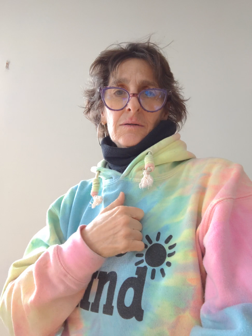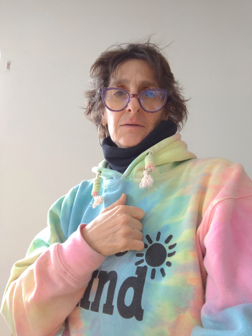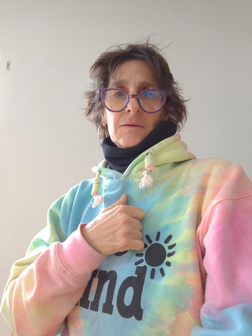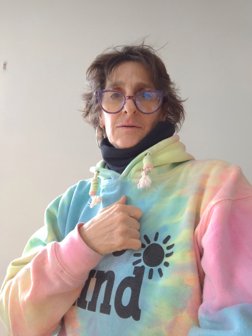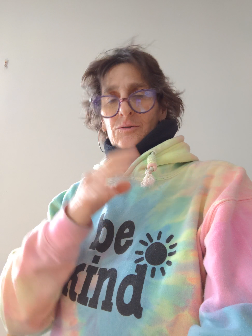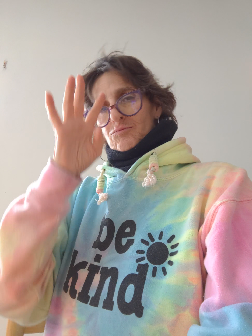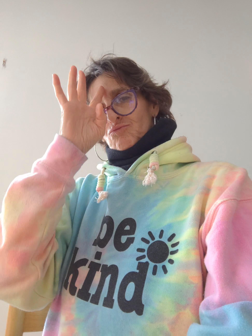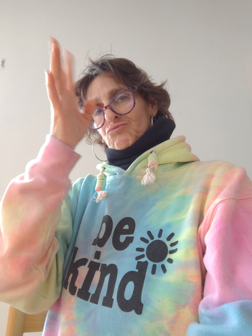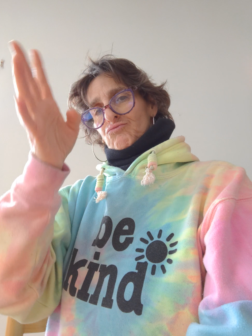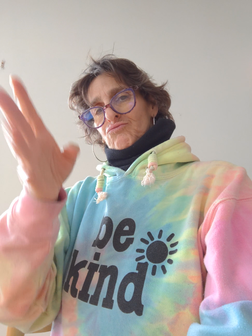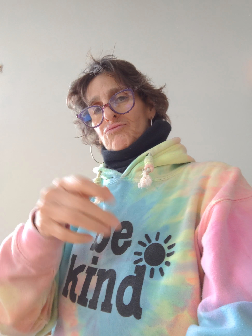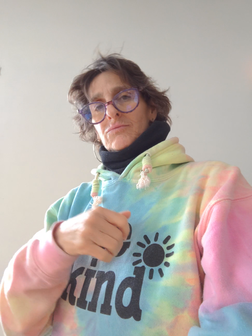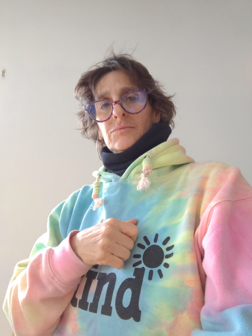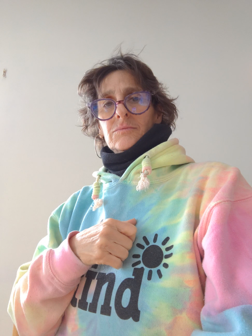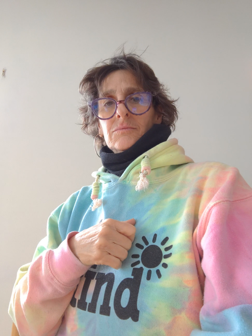pretend